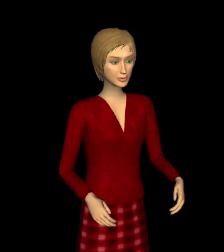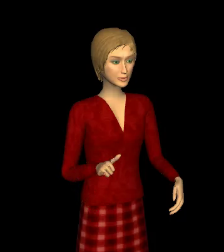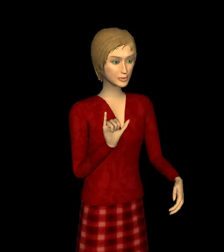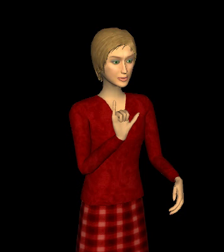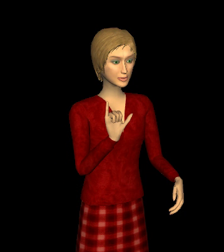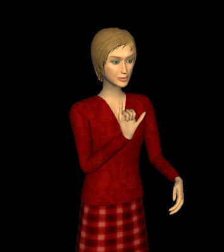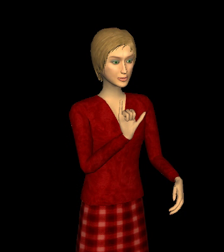من